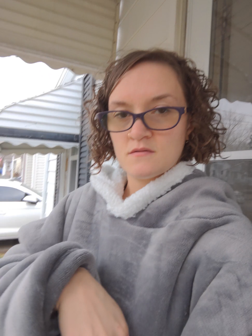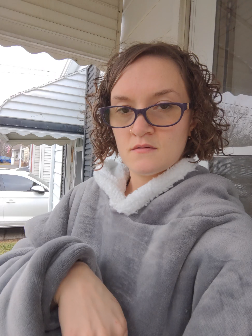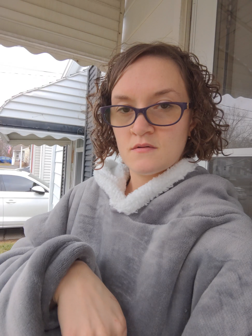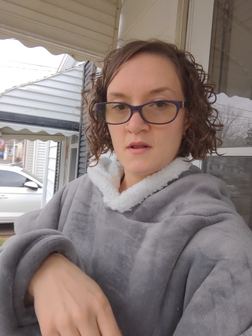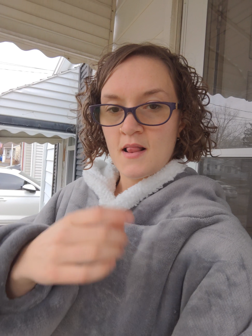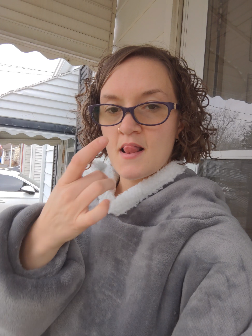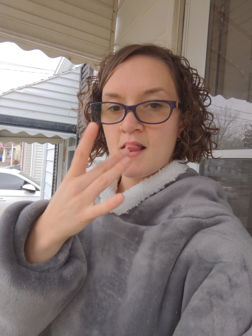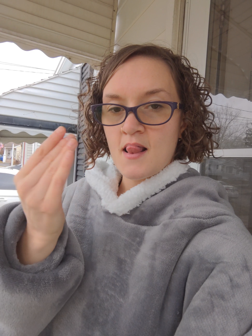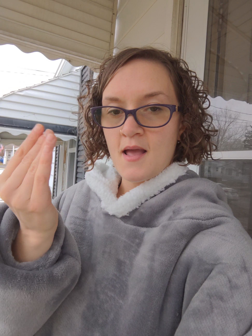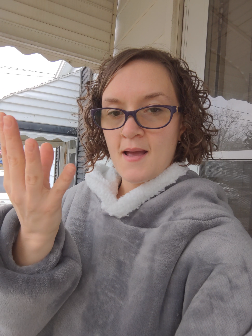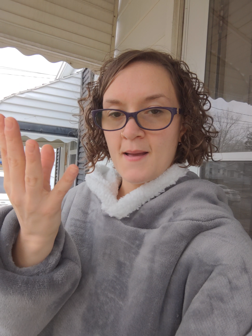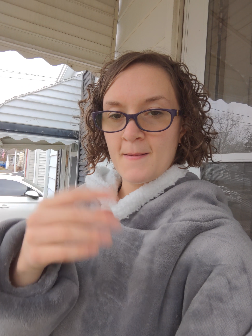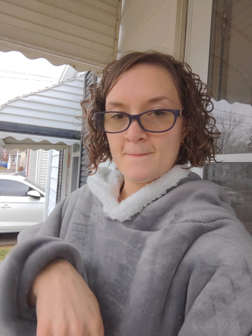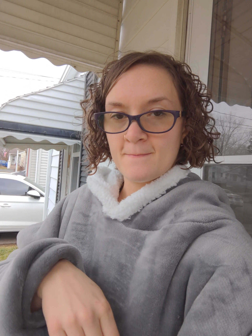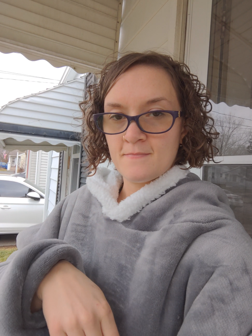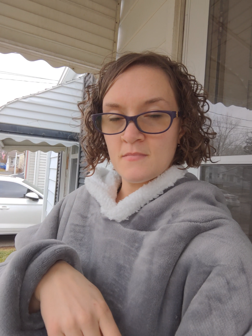lamp